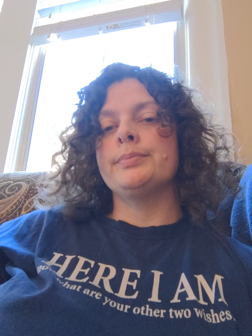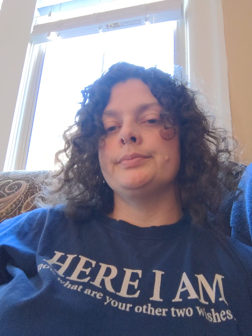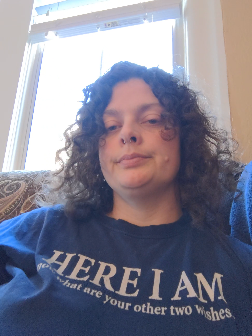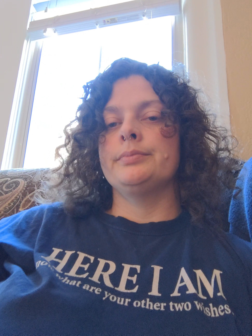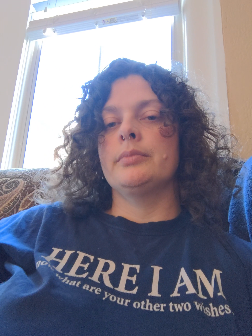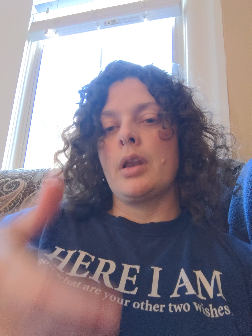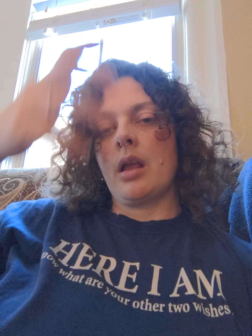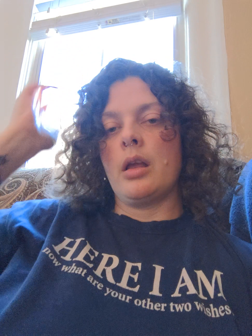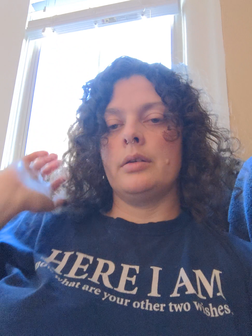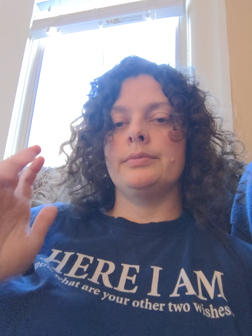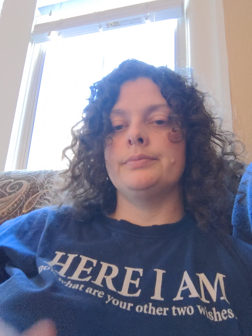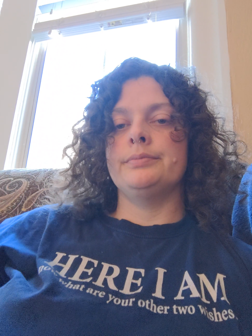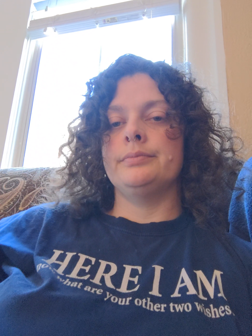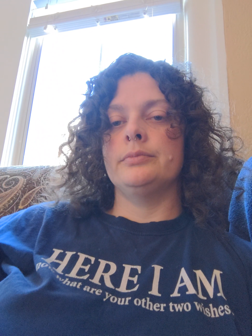lion